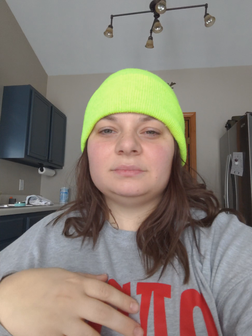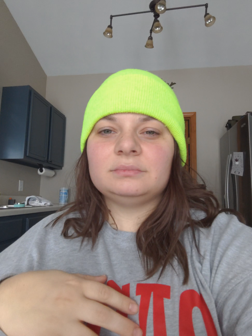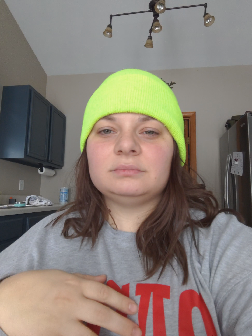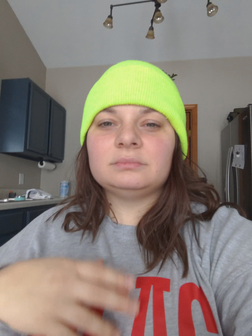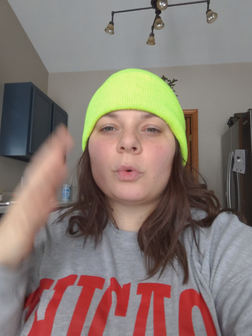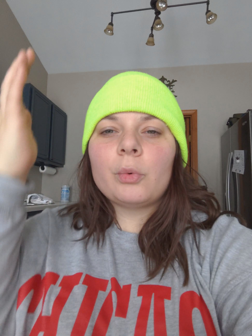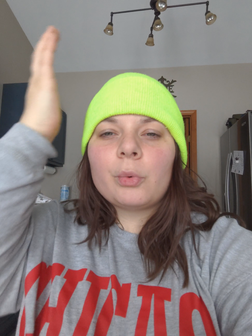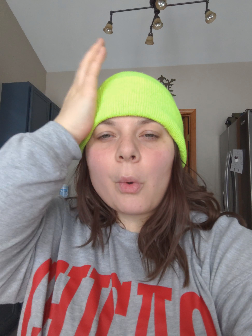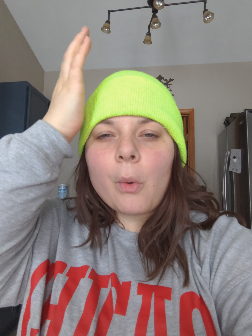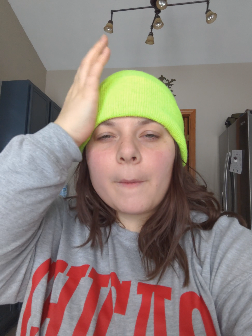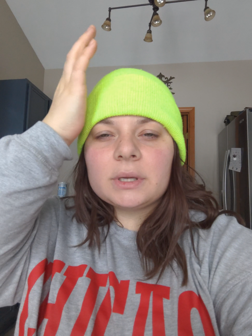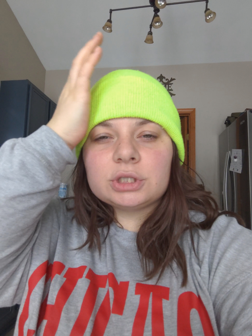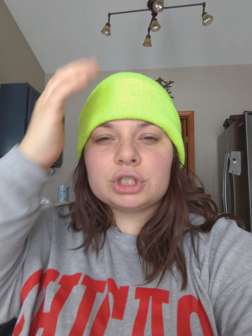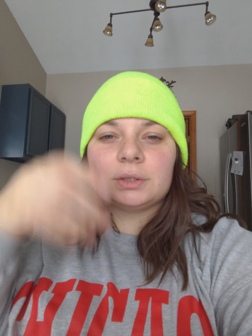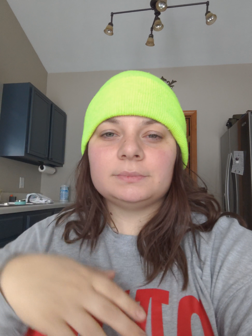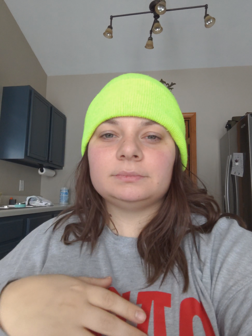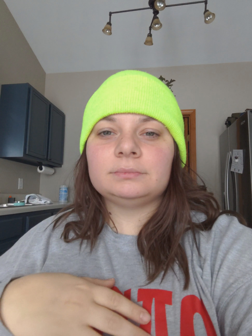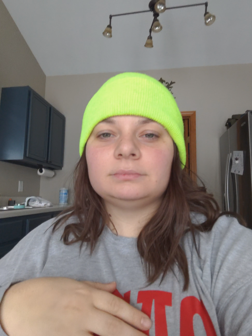garbage